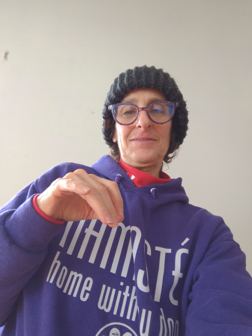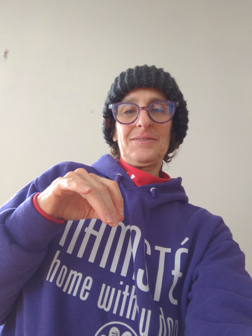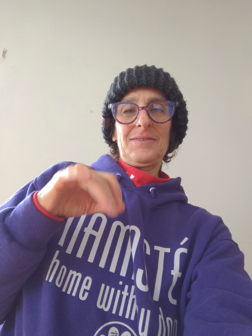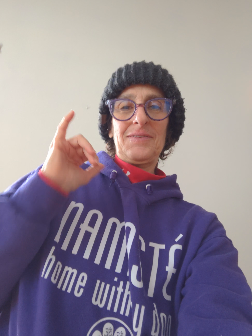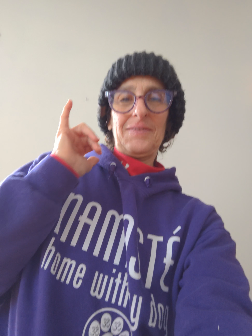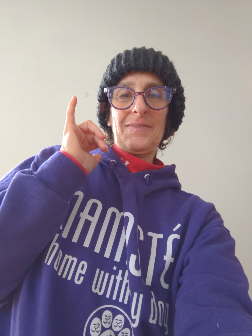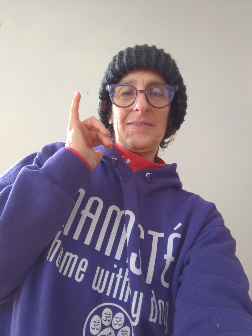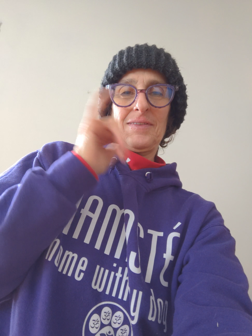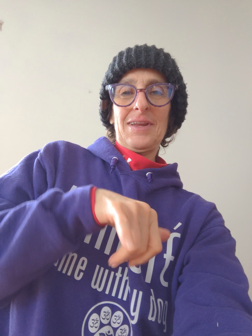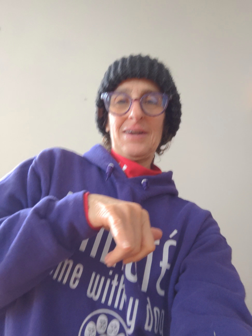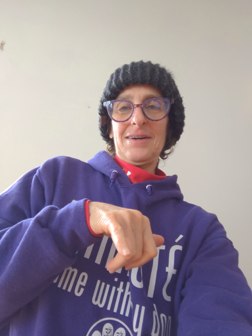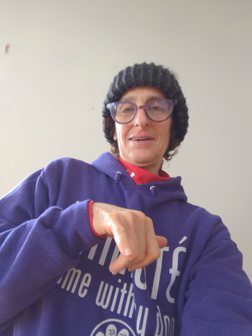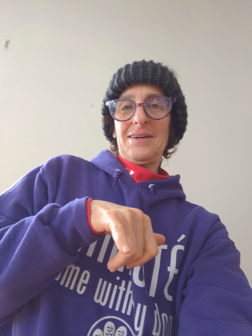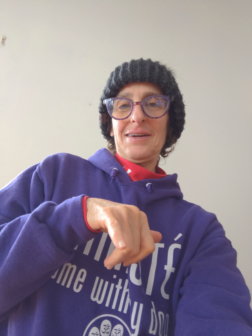that